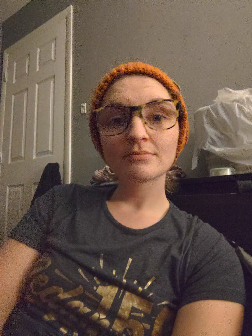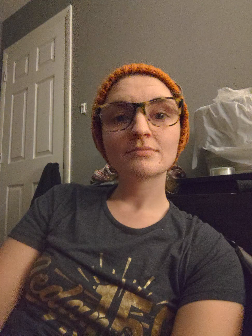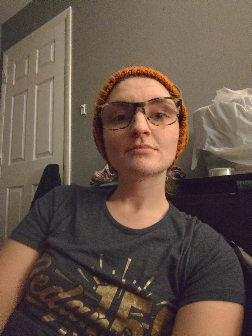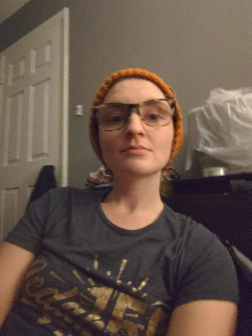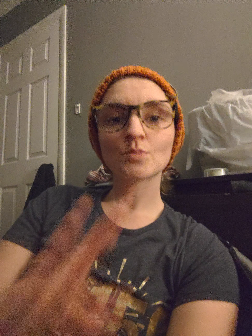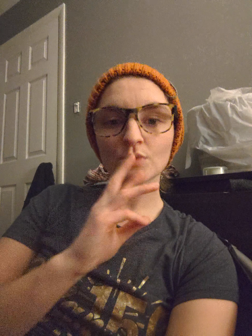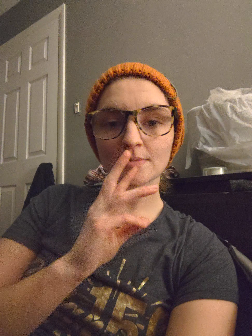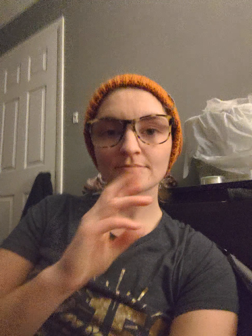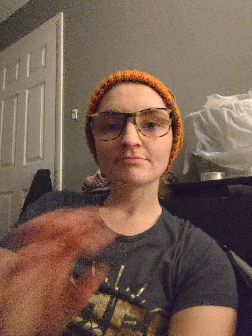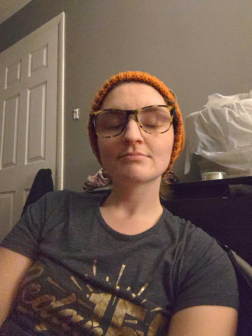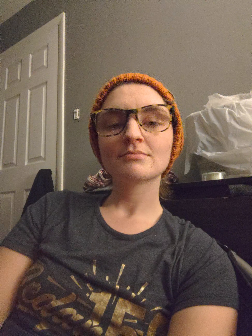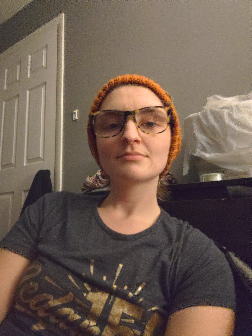water